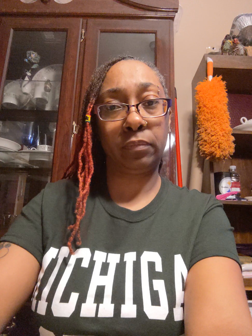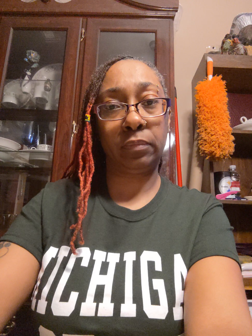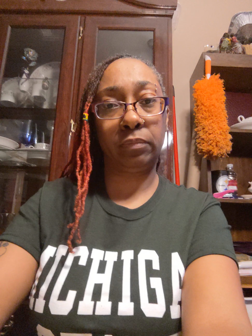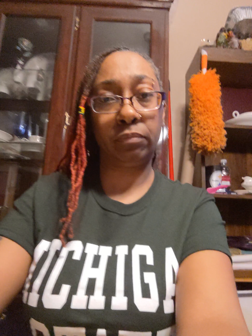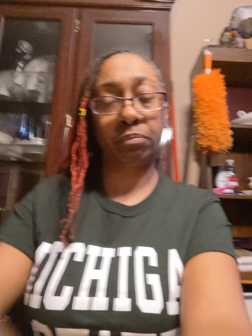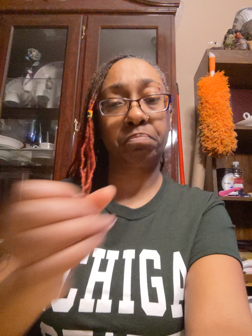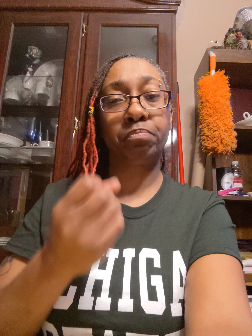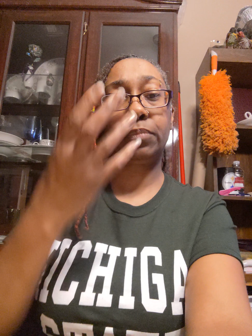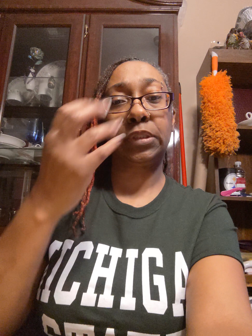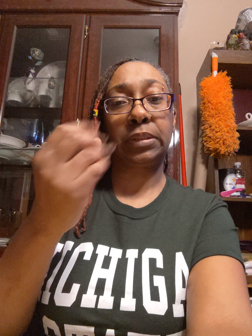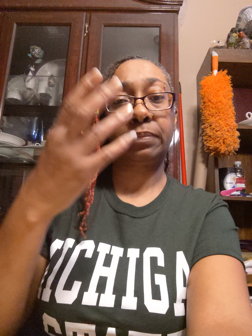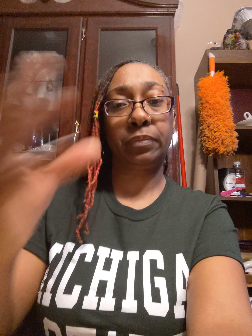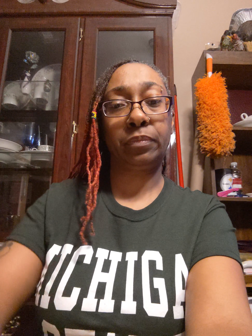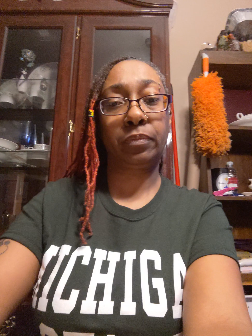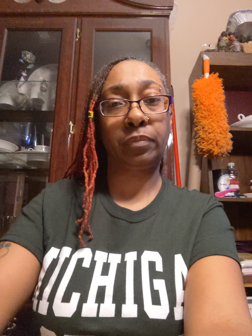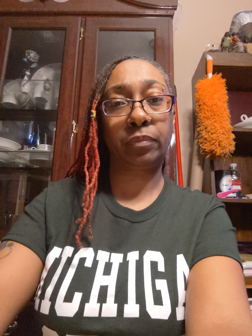many